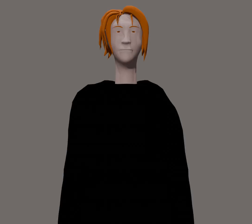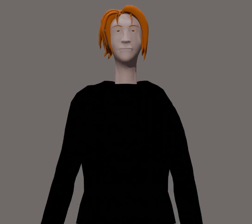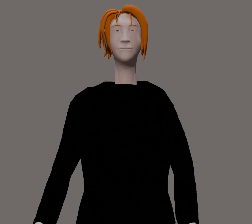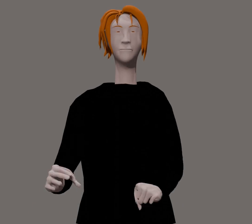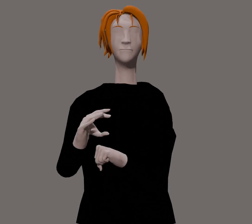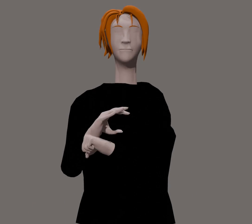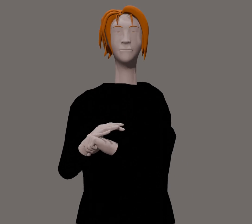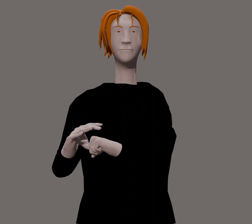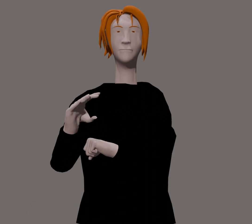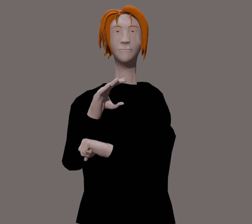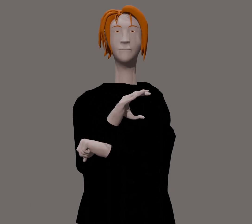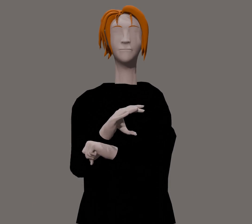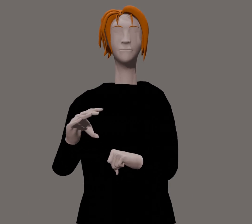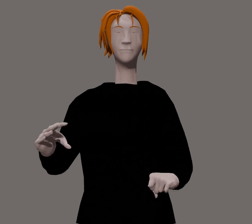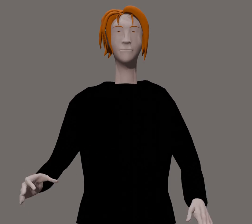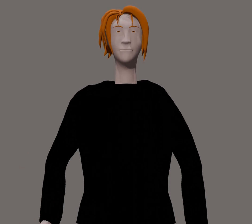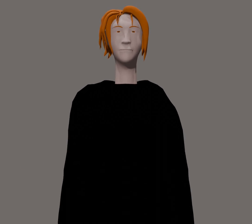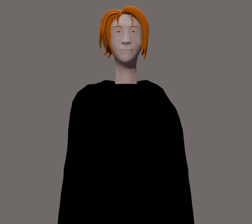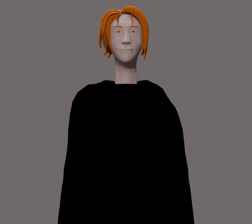Cocoa